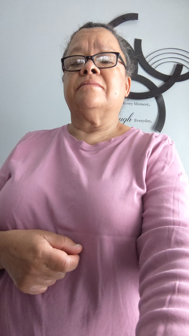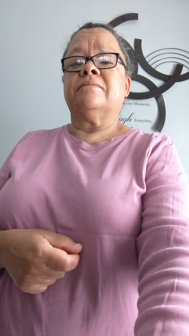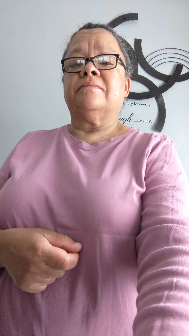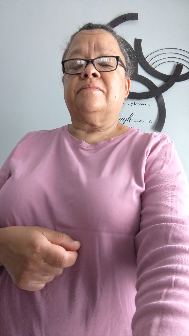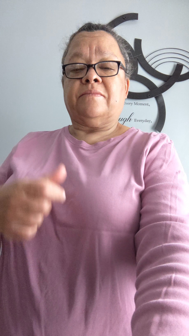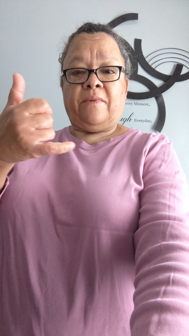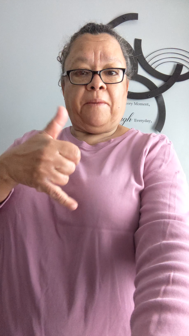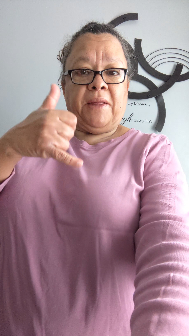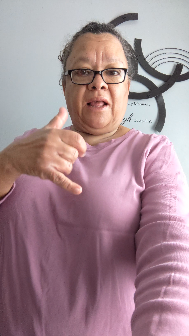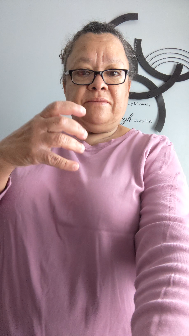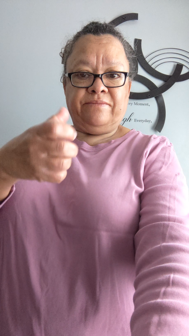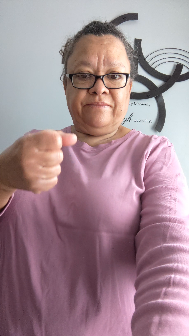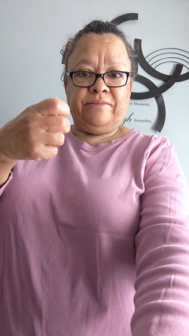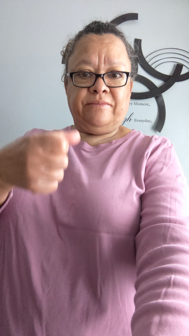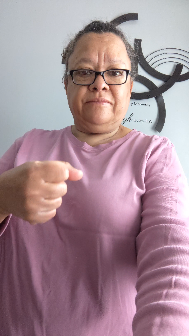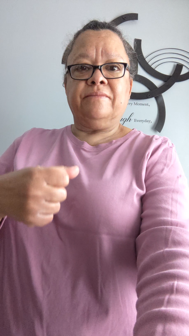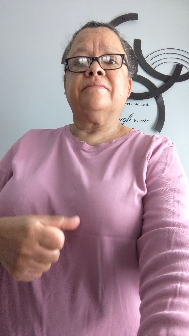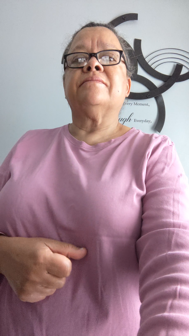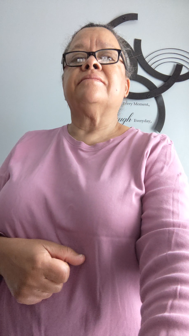play dough